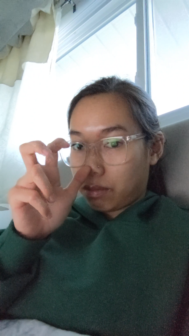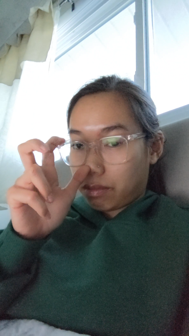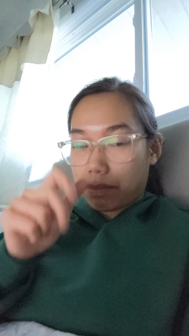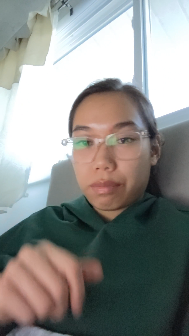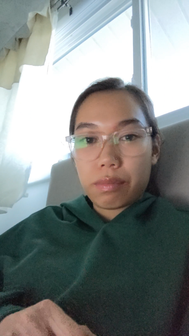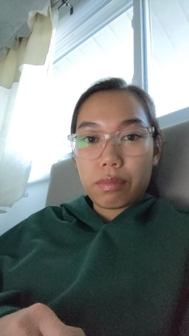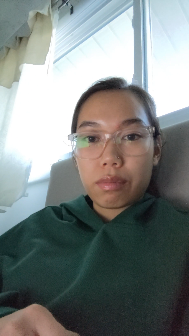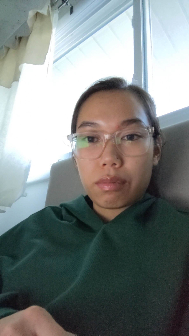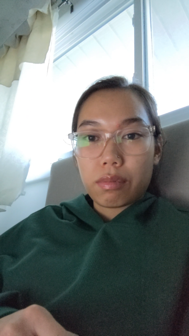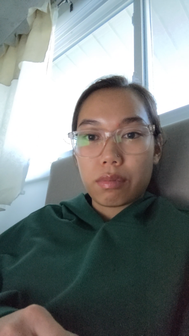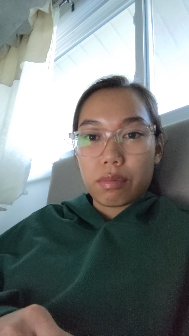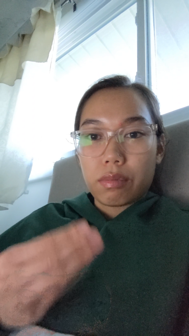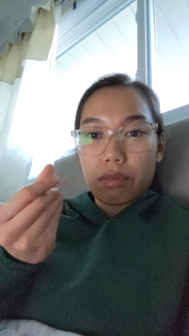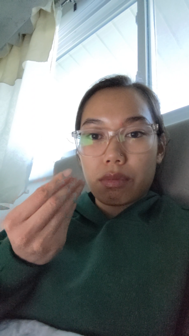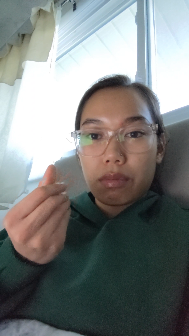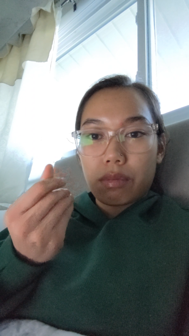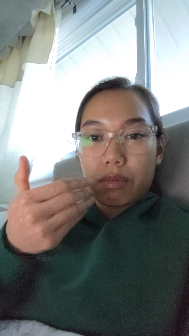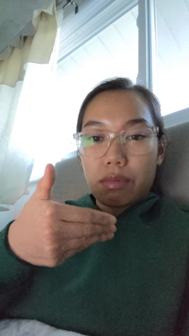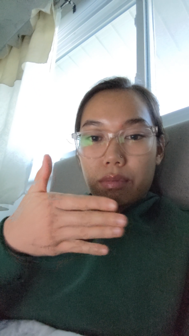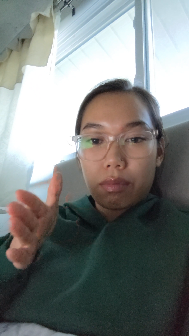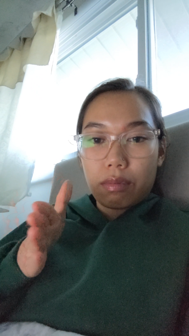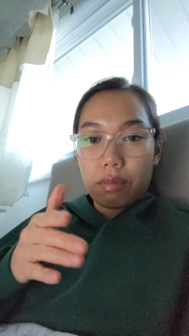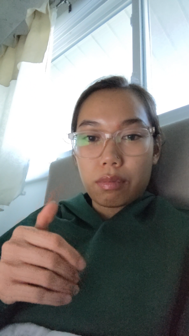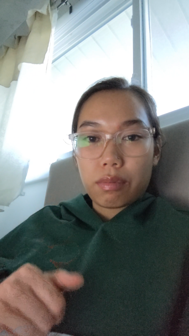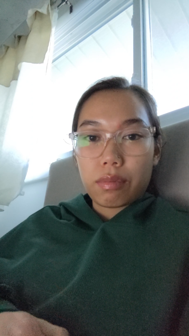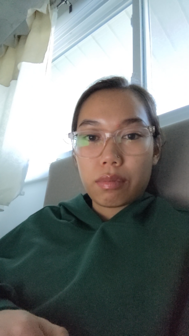sandbox